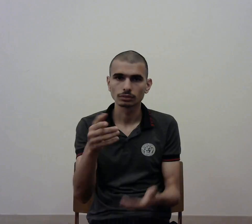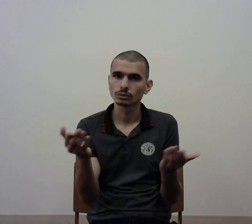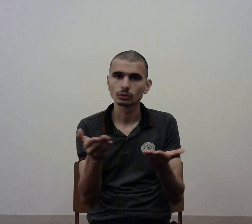necə